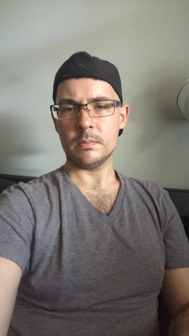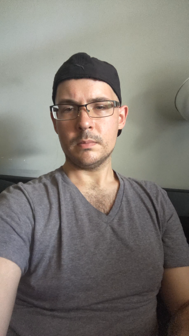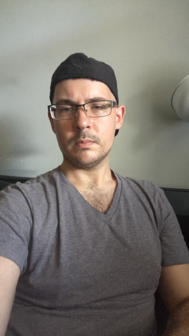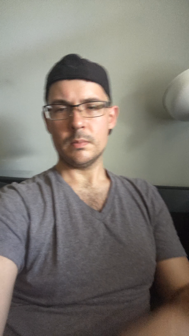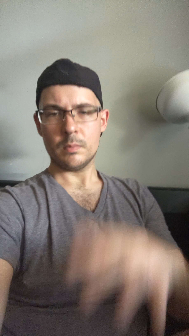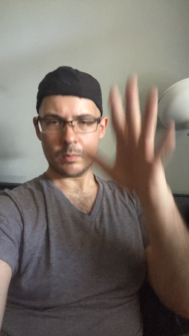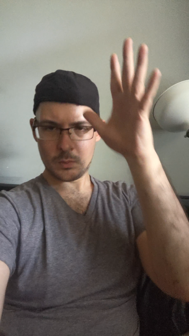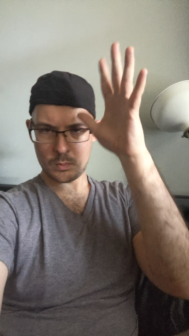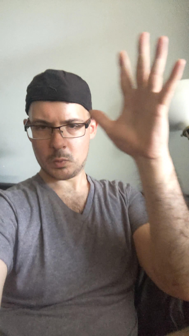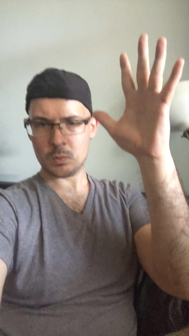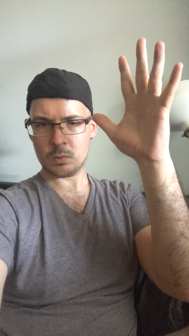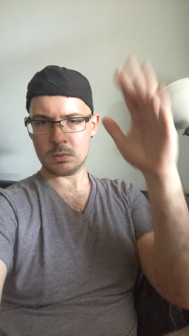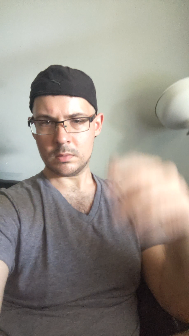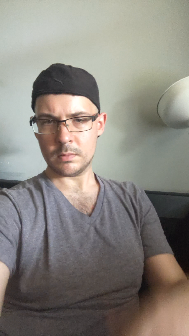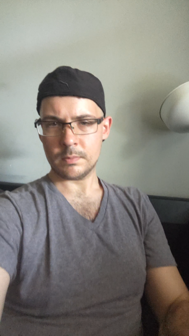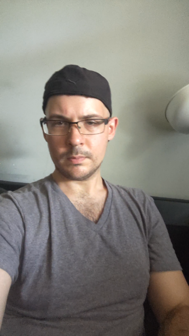moose